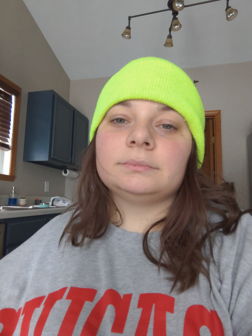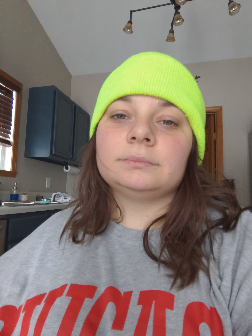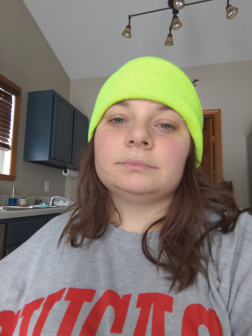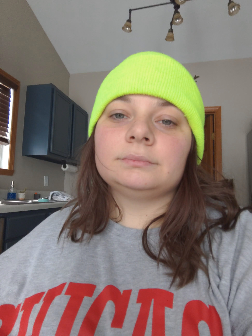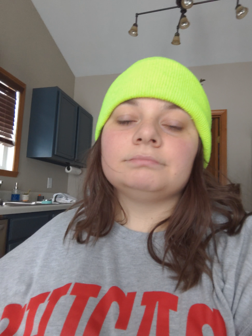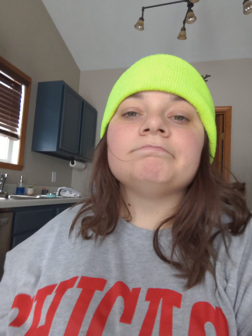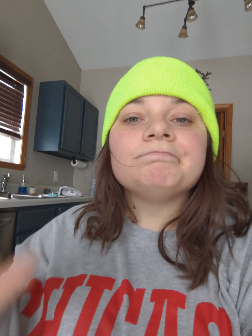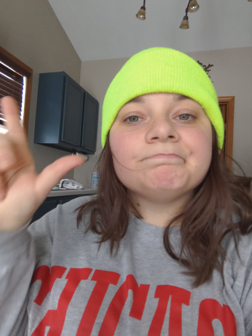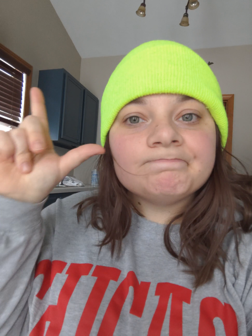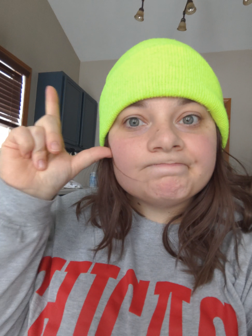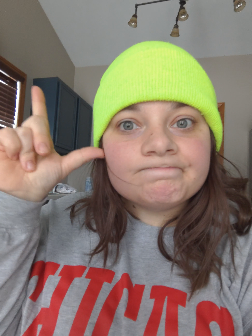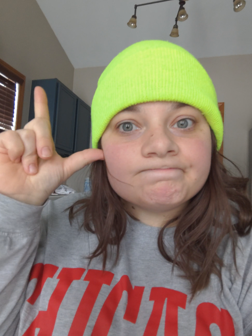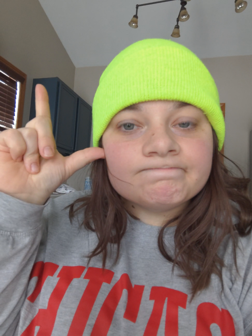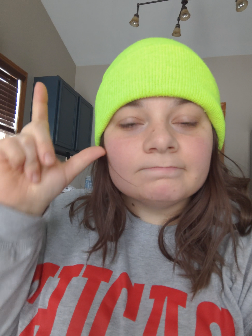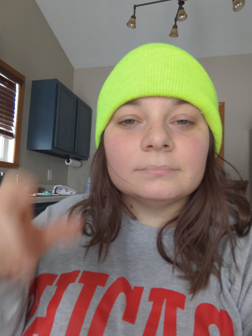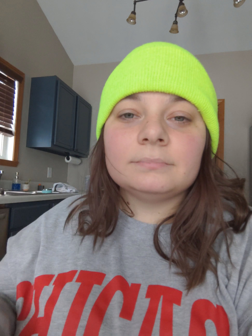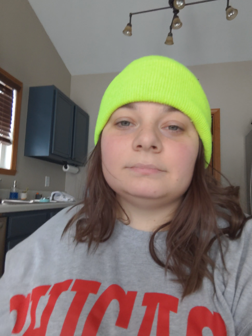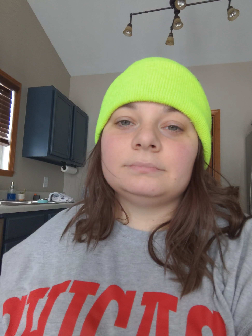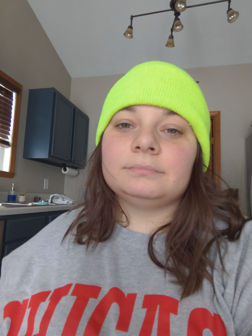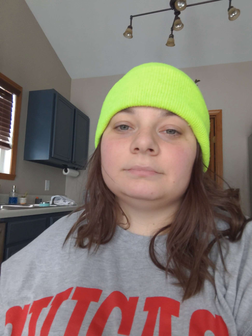listen